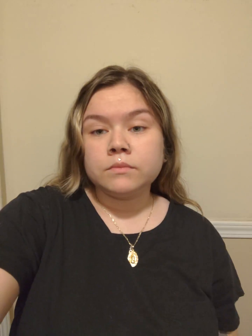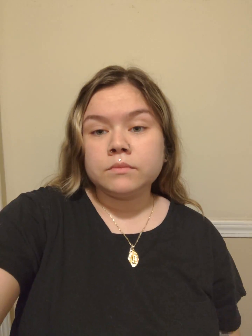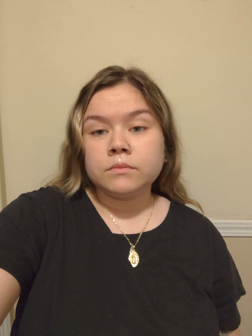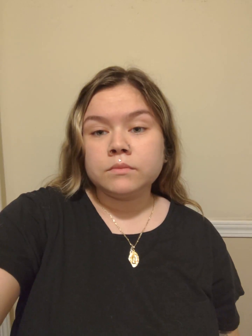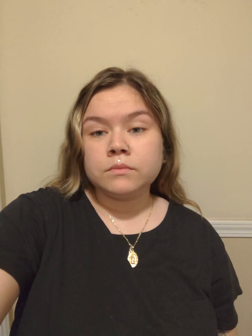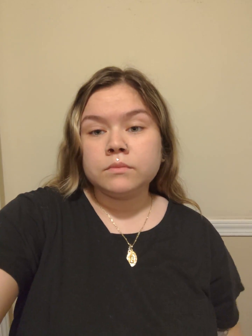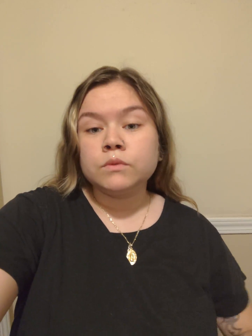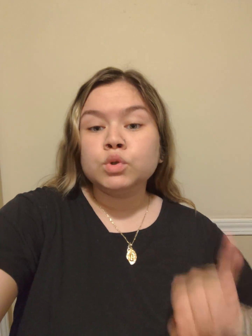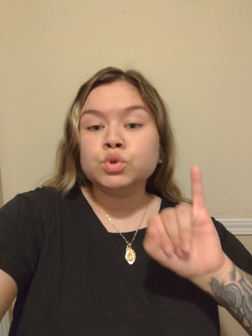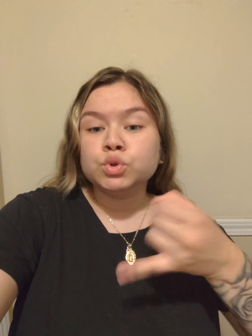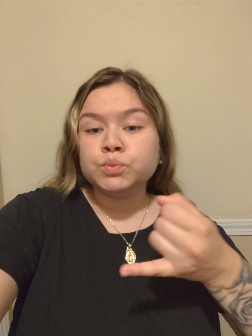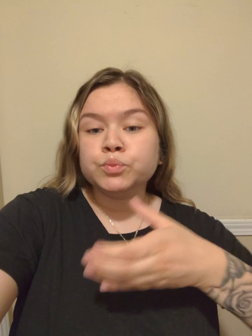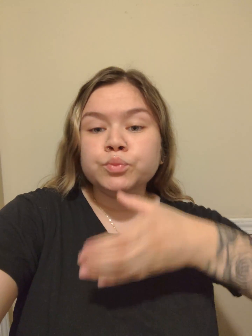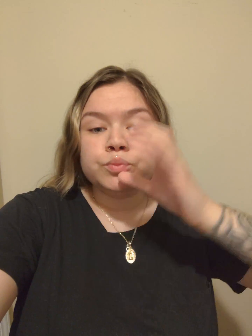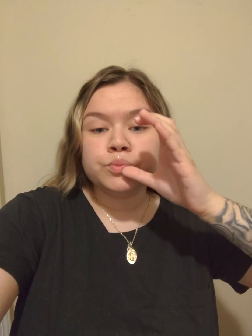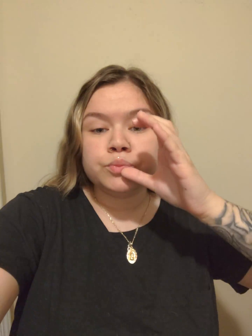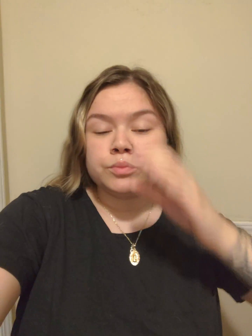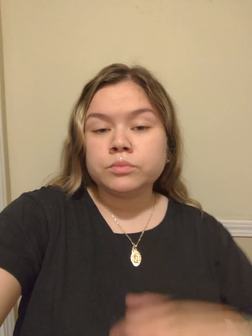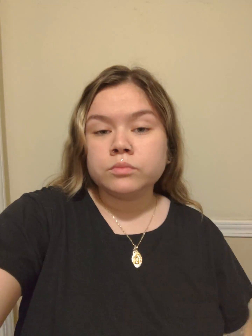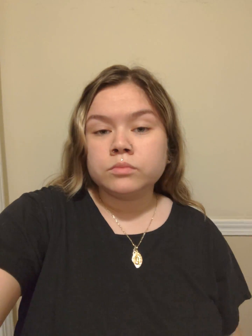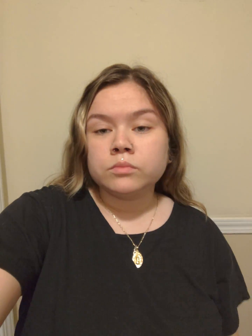juice